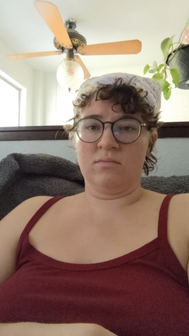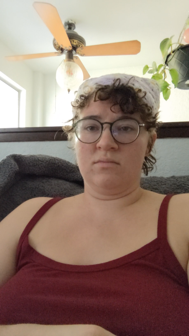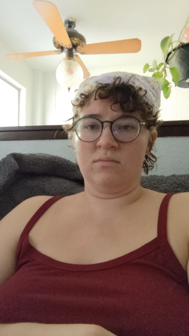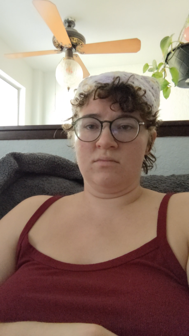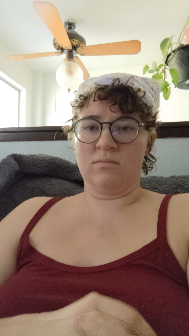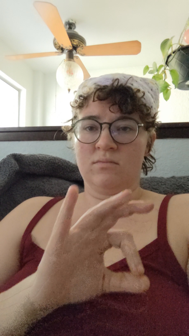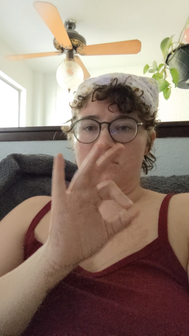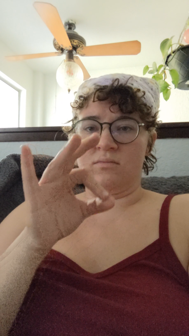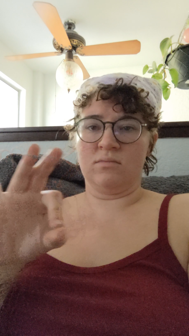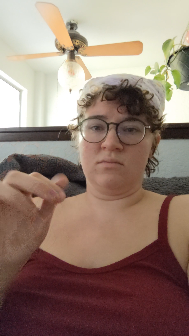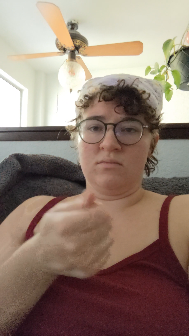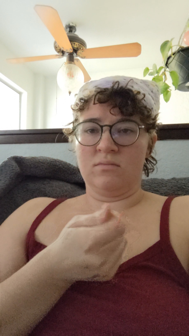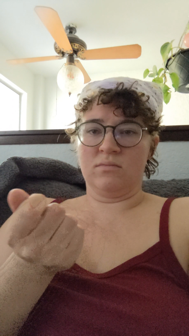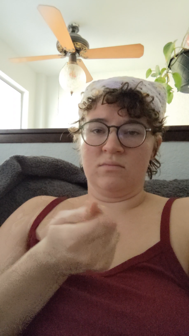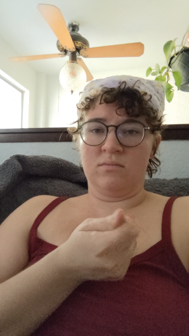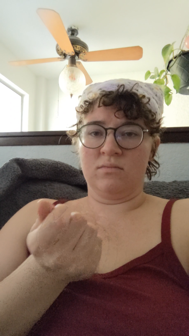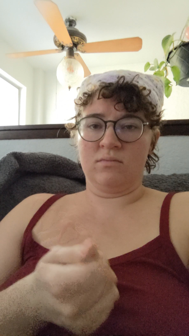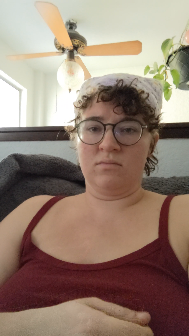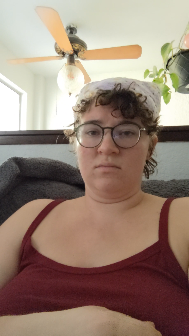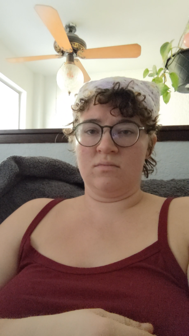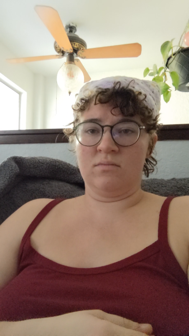hose